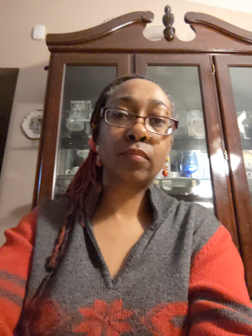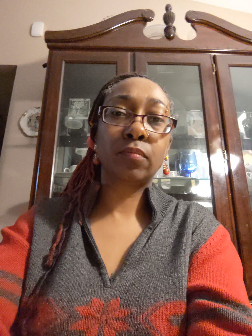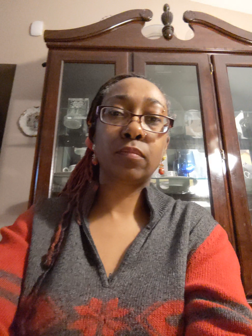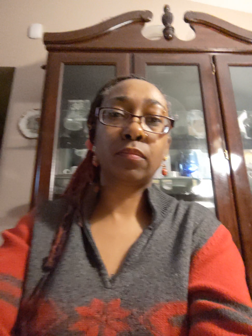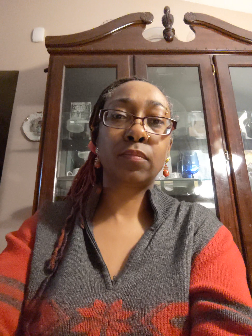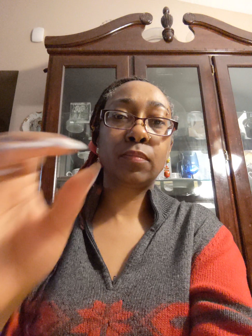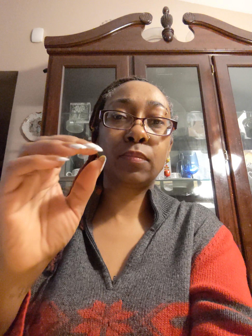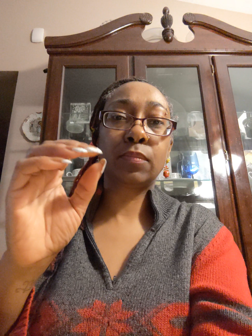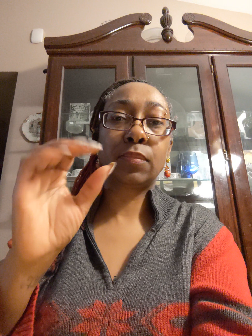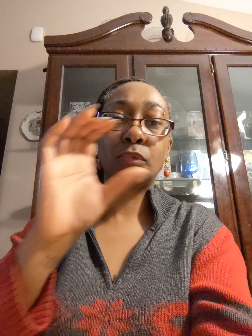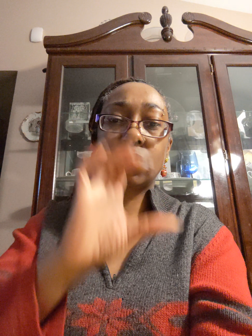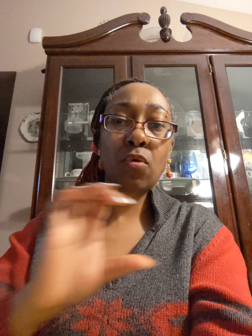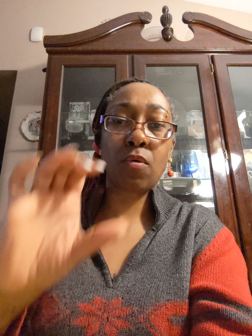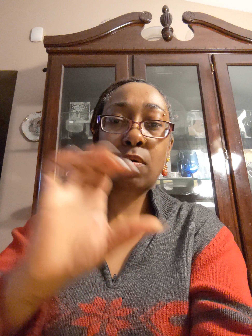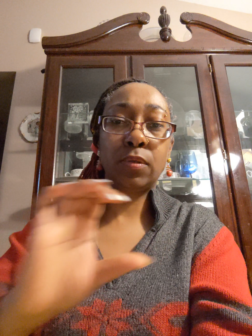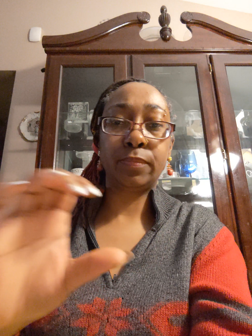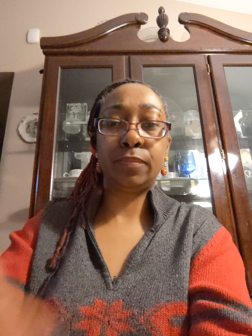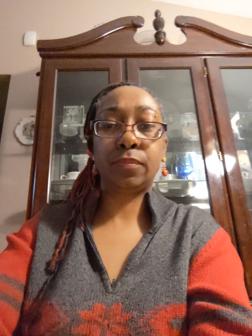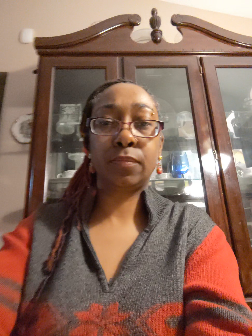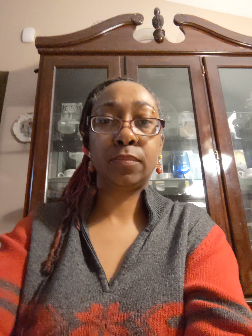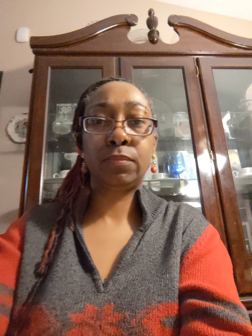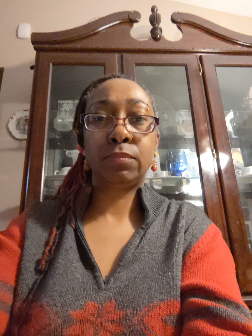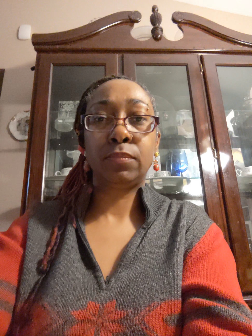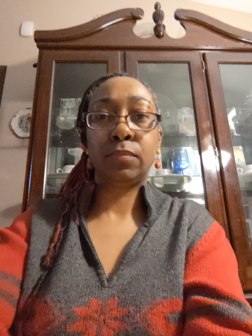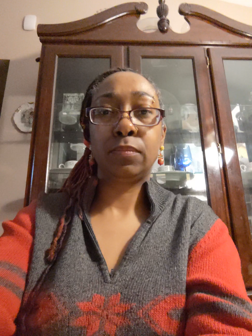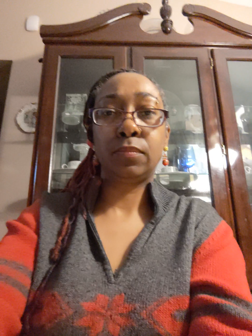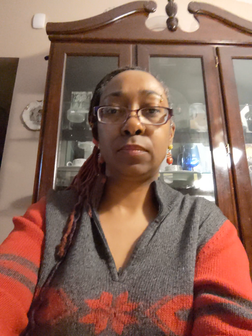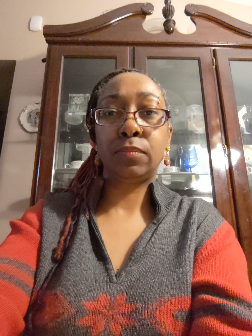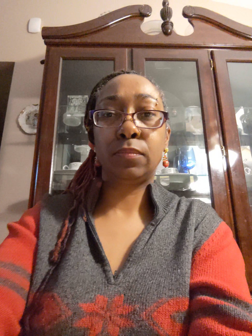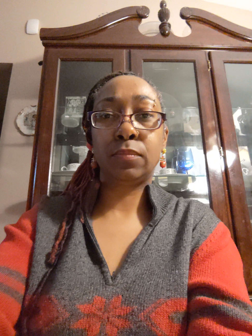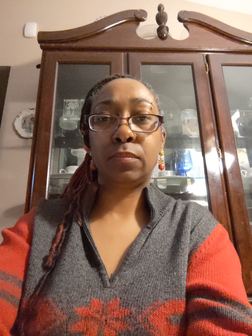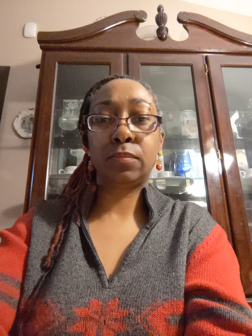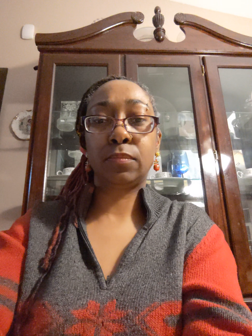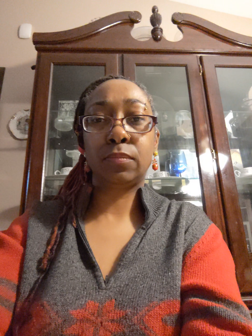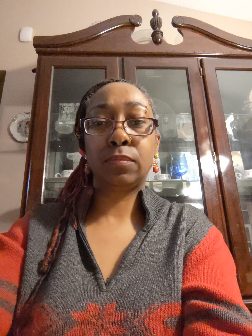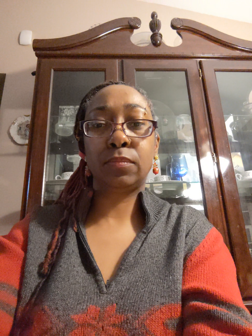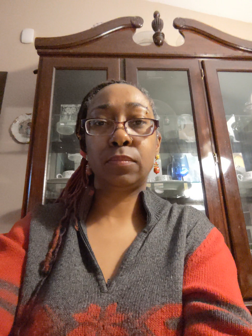chocolate